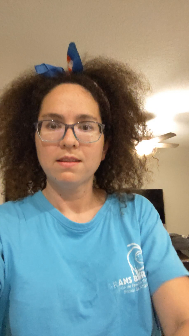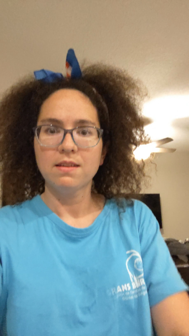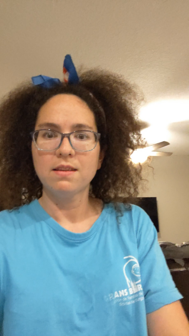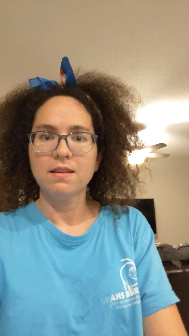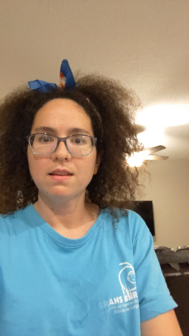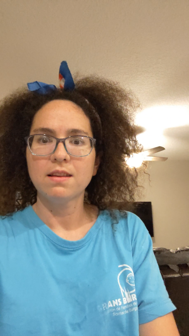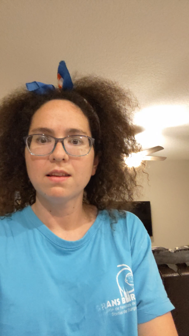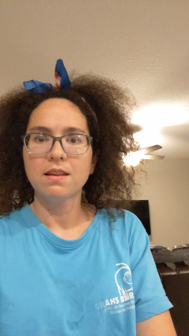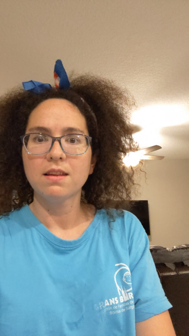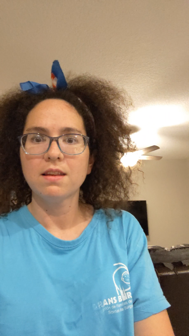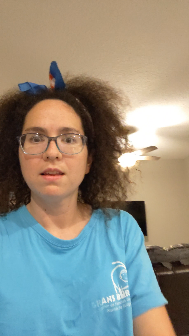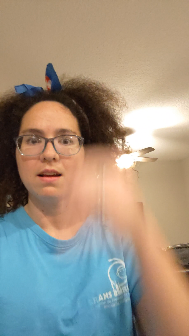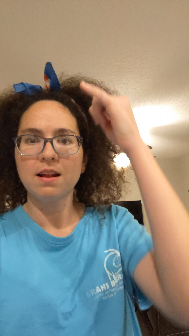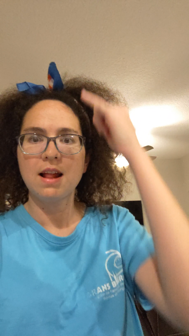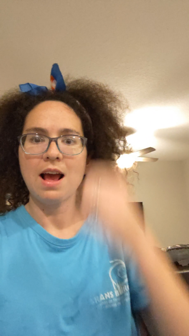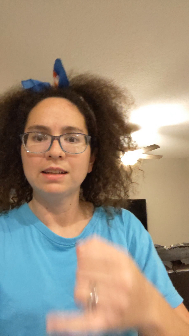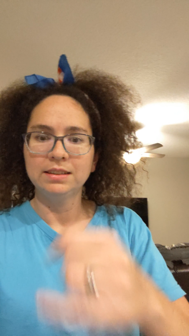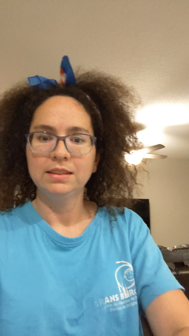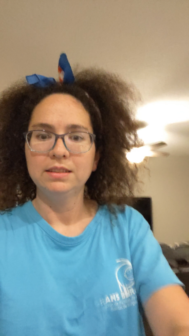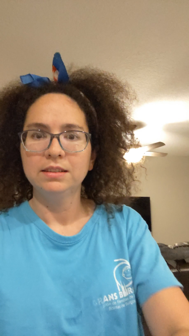last